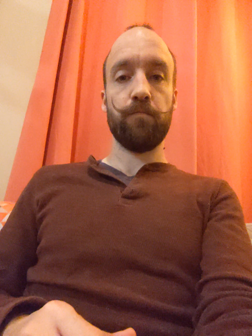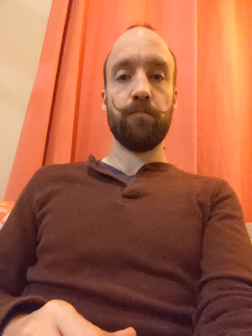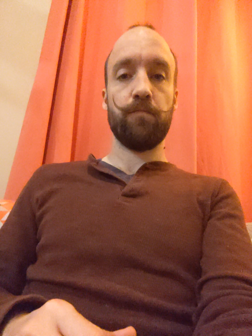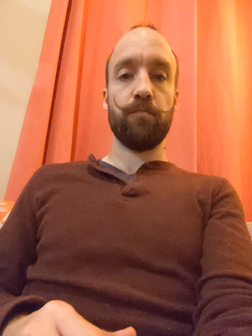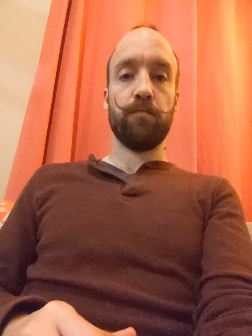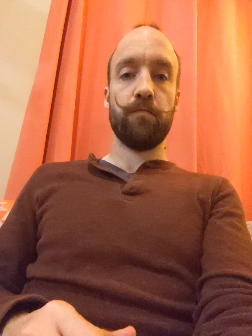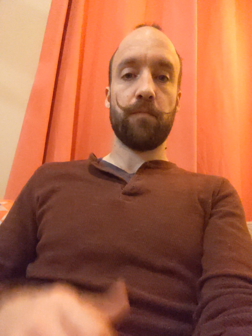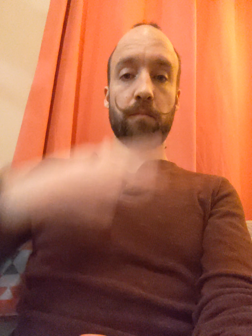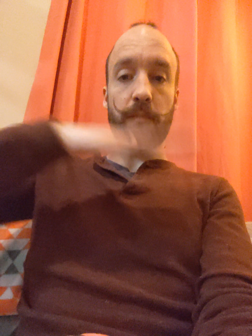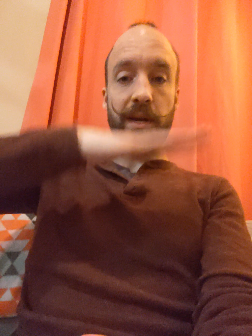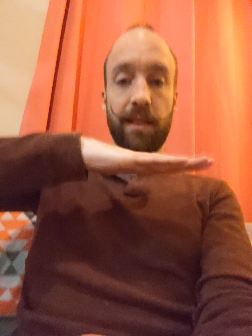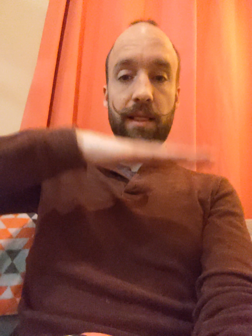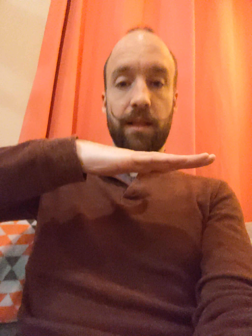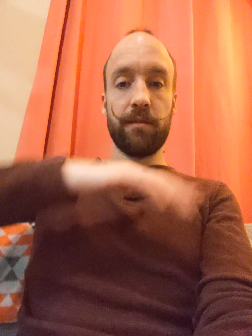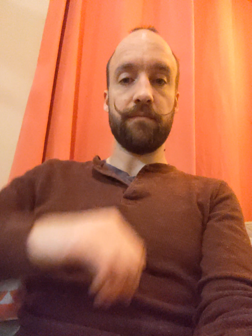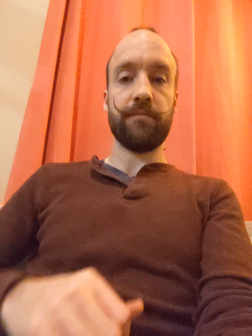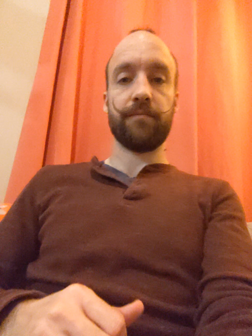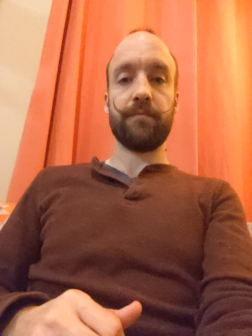table